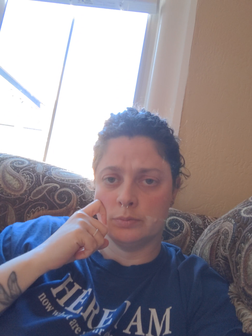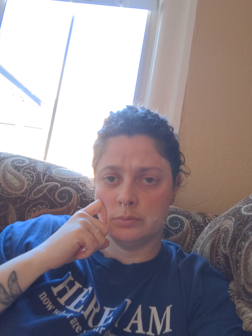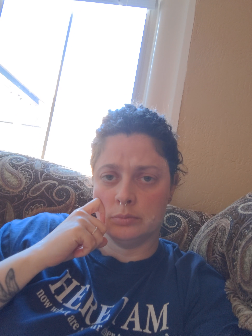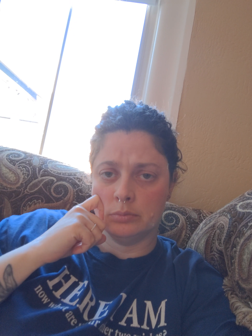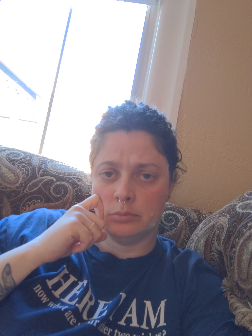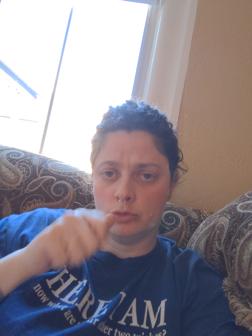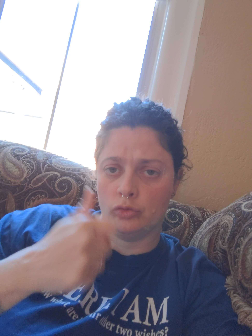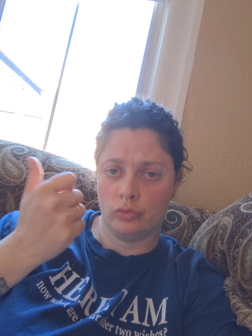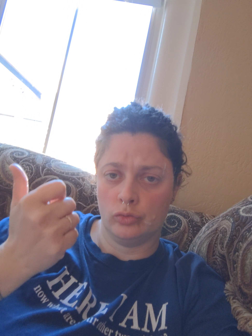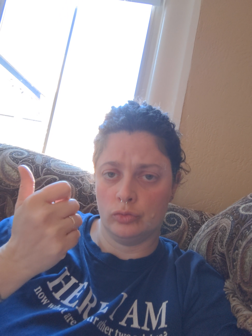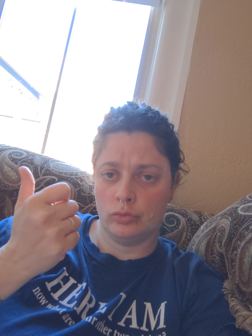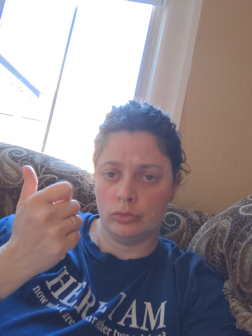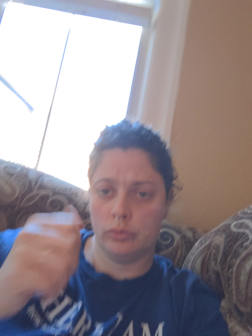another